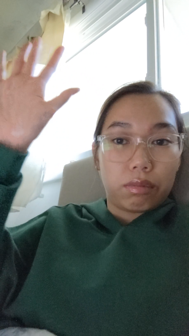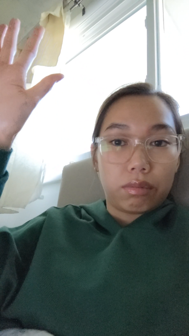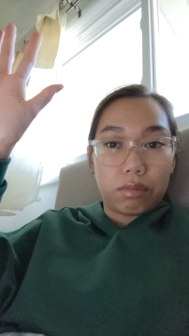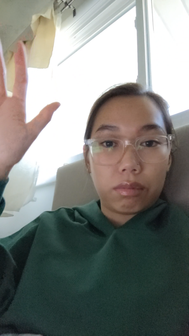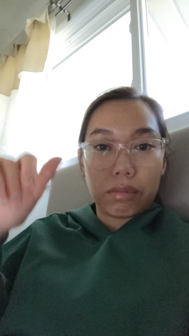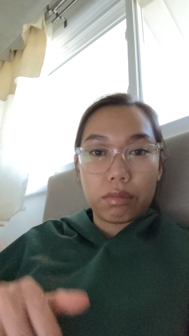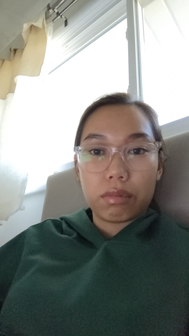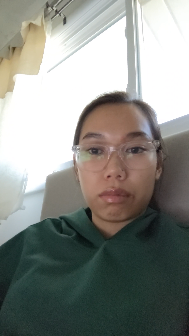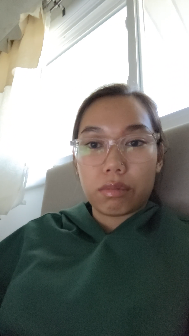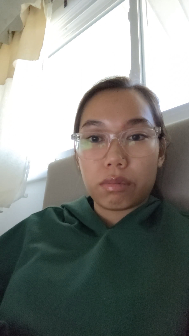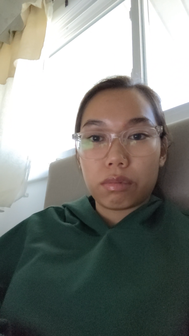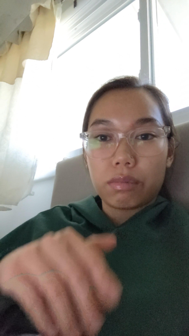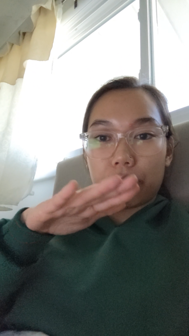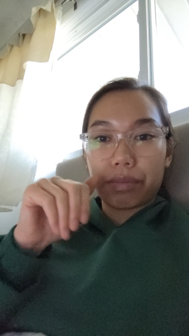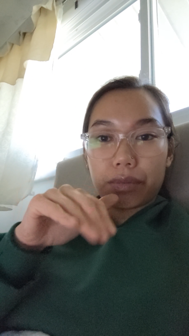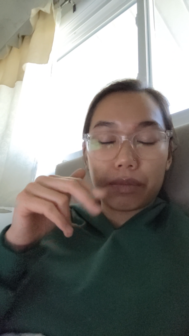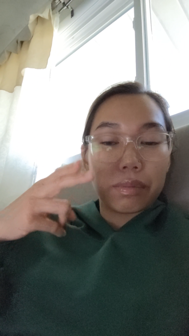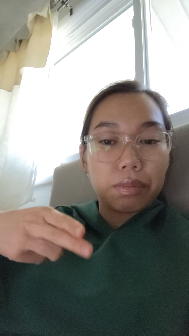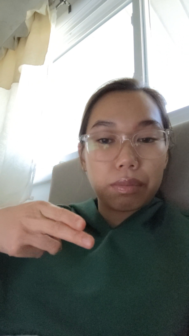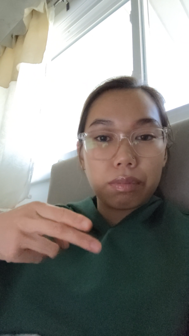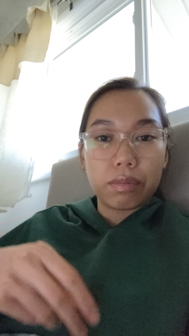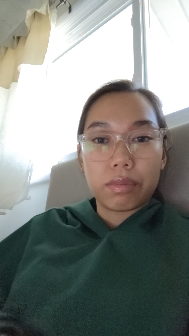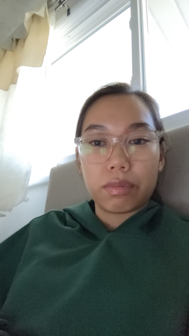pet's name